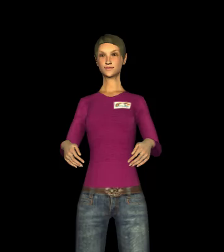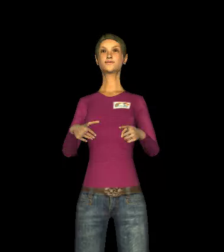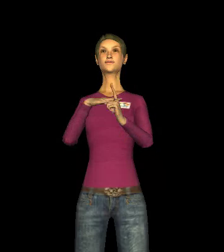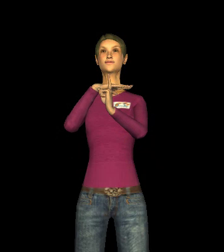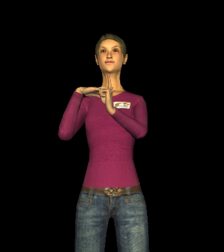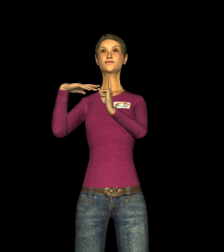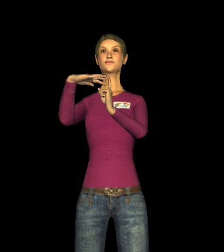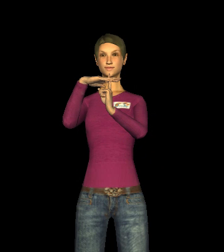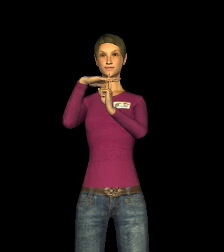مجتمع